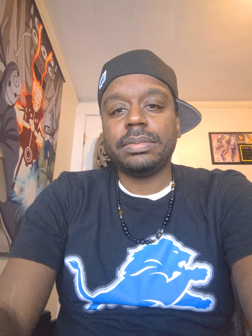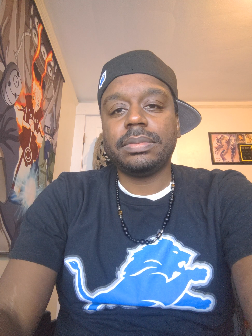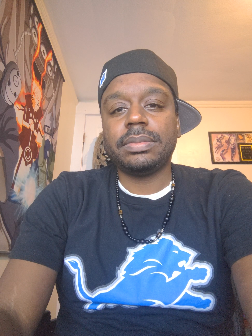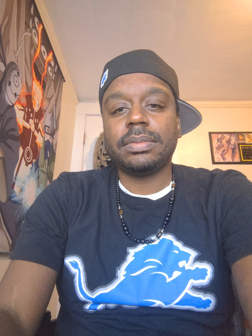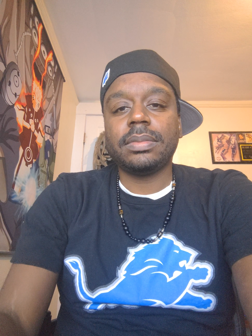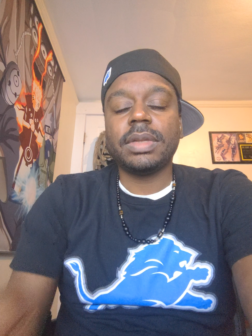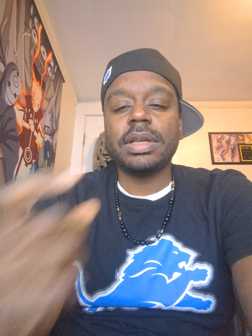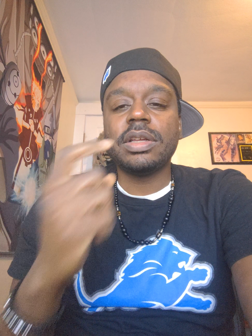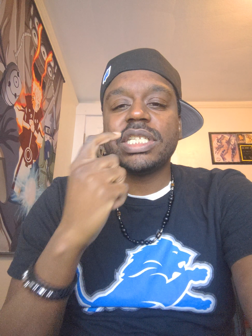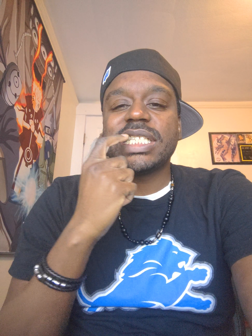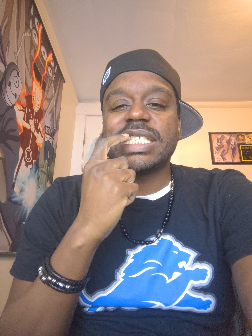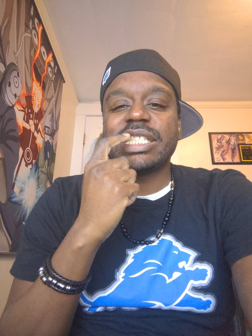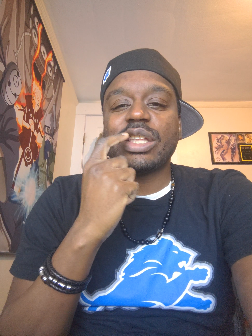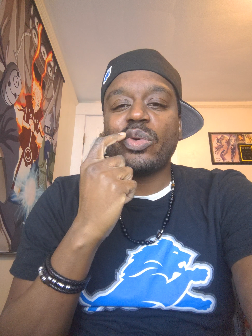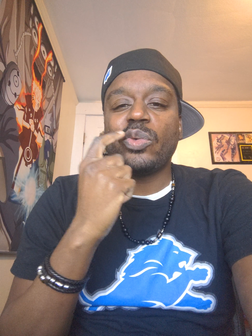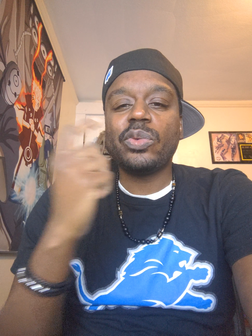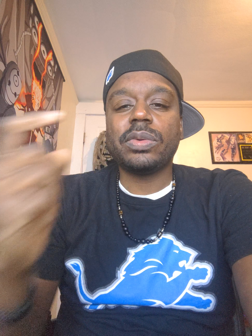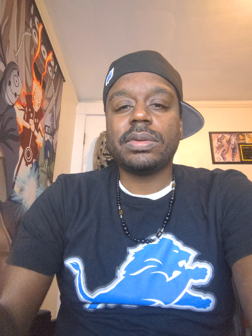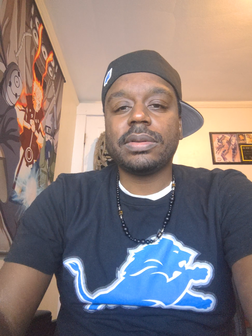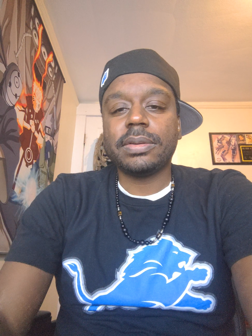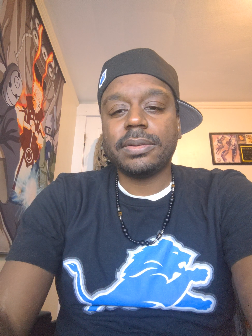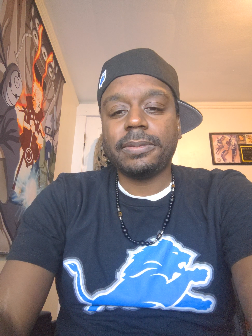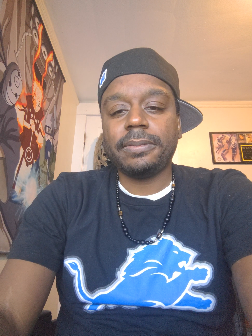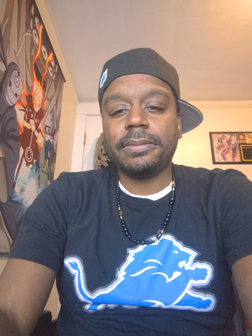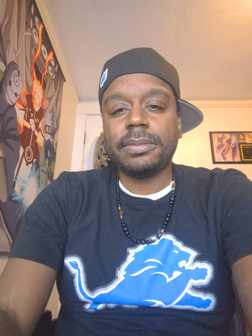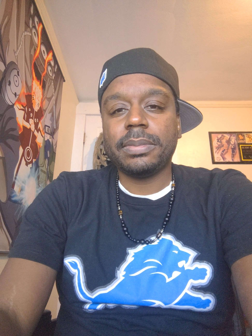tooth